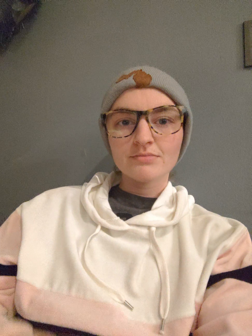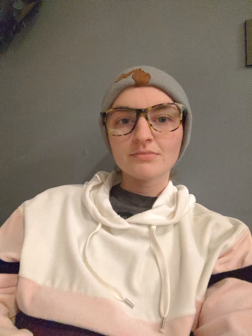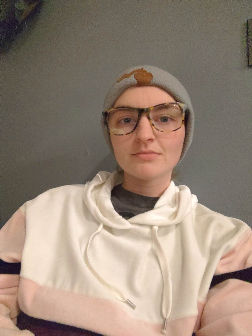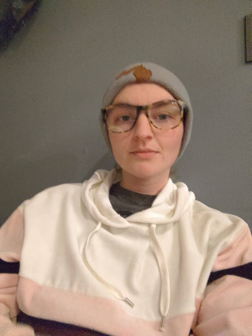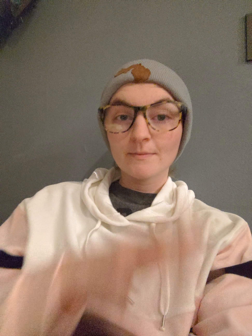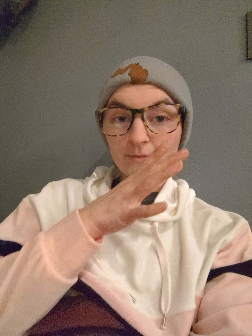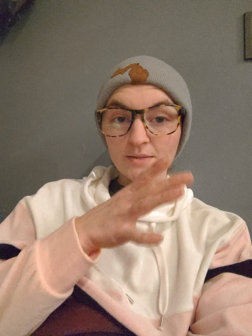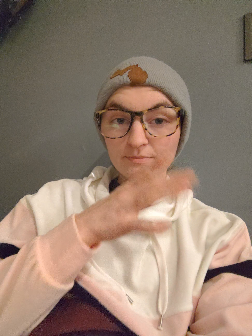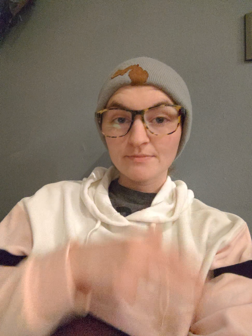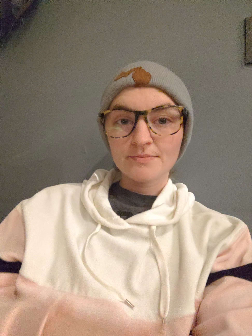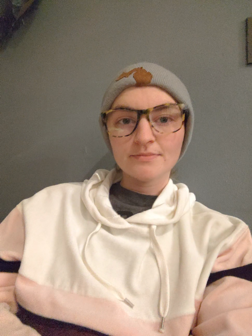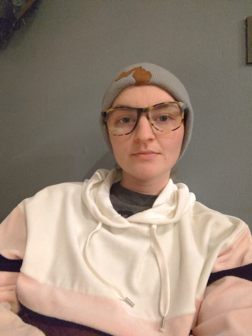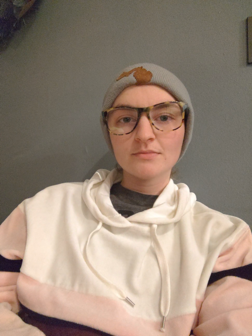mom